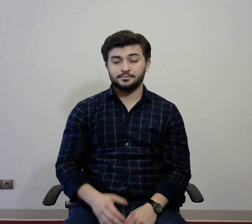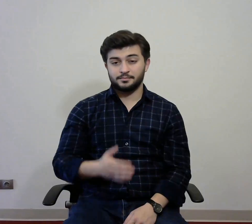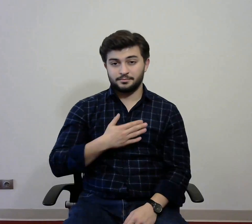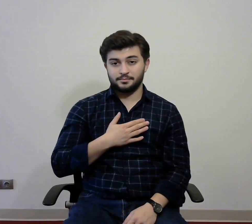mən